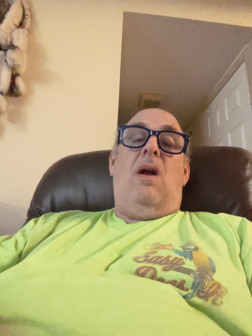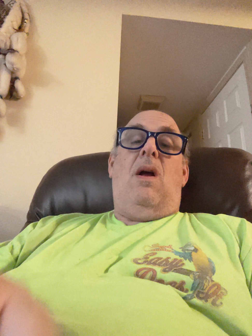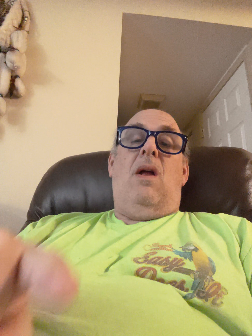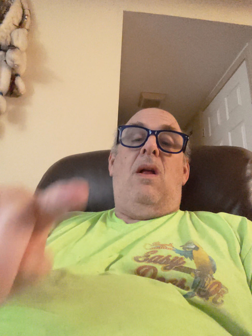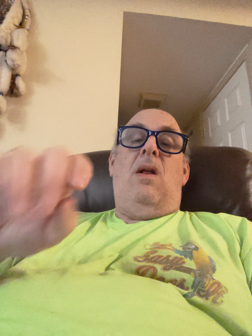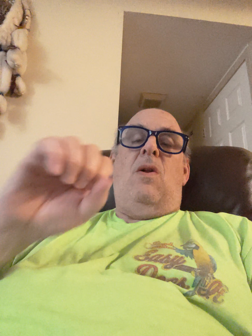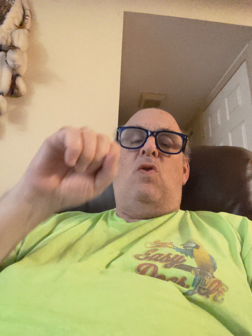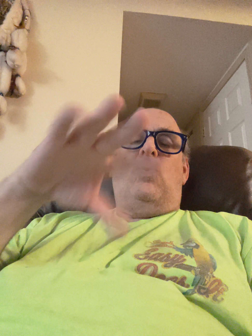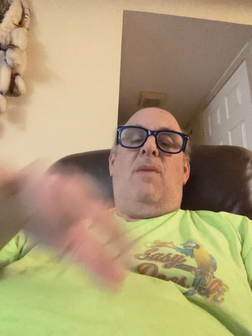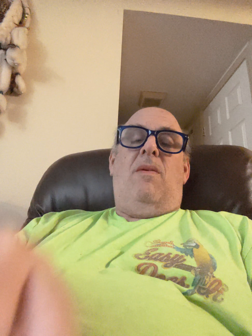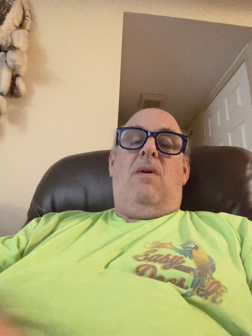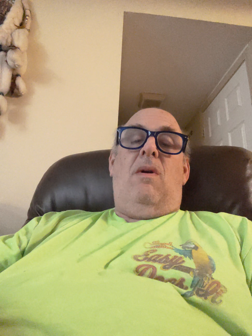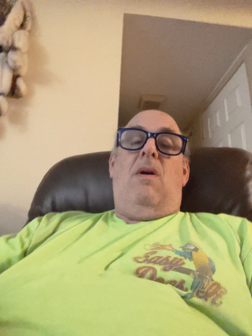drop